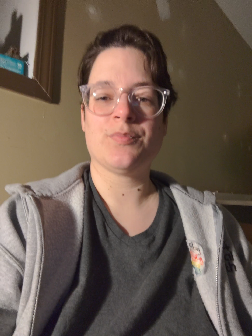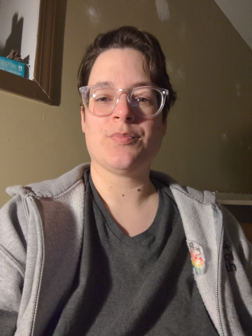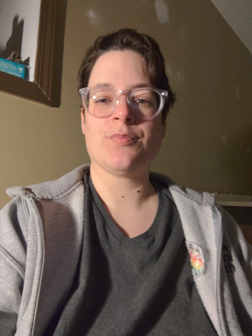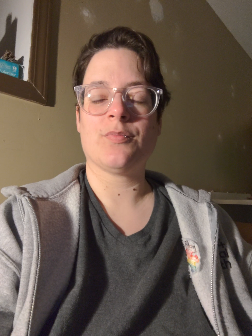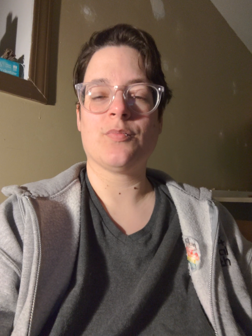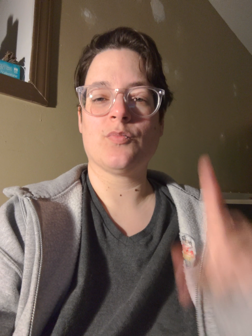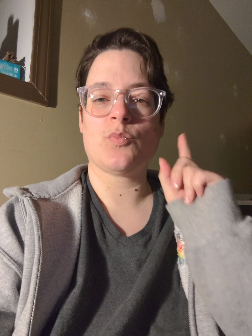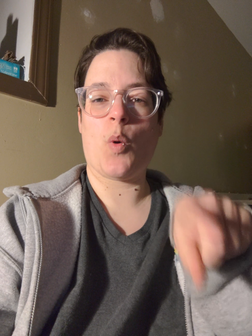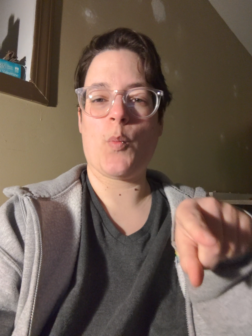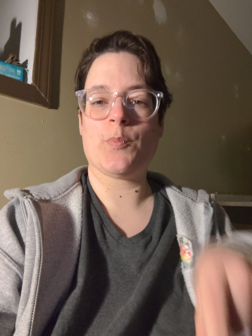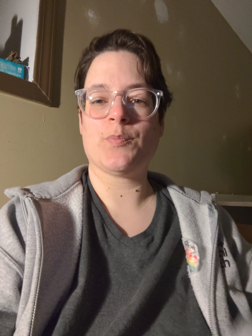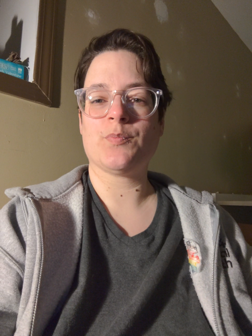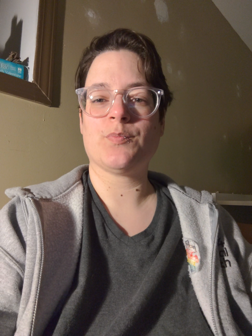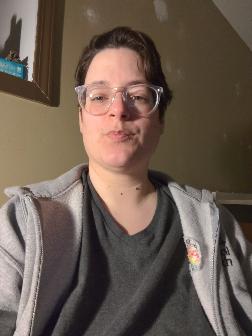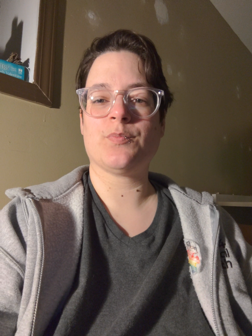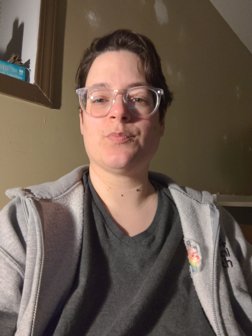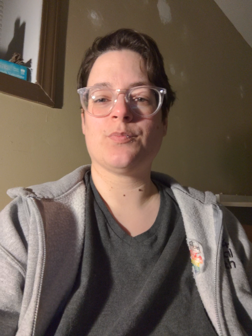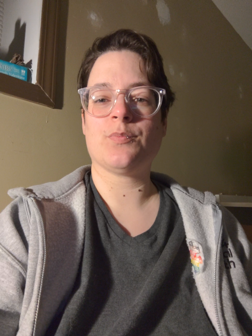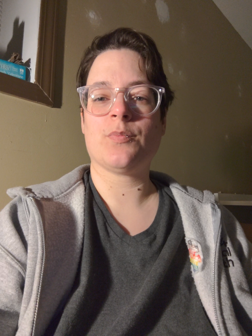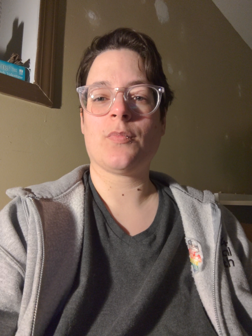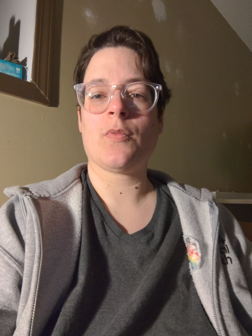go